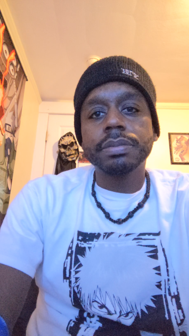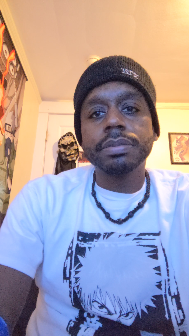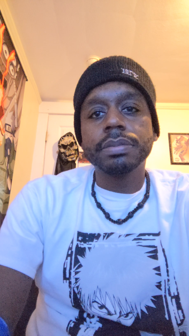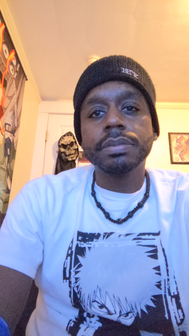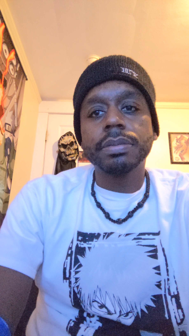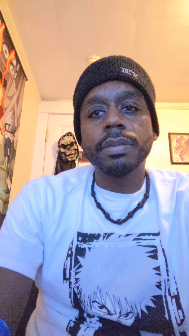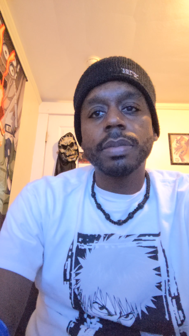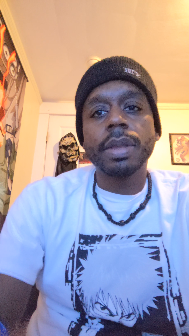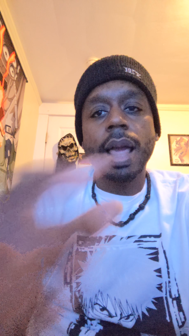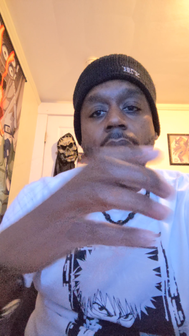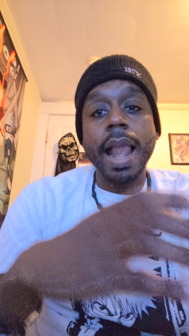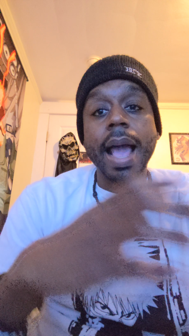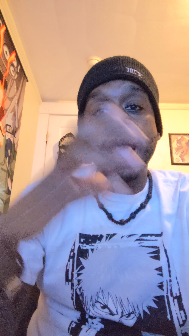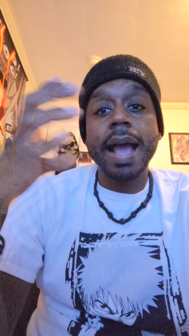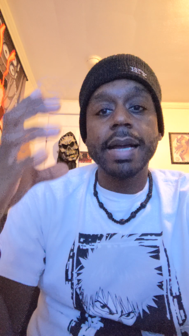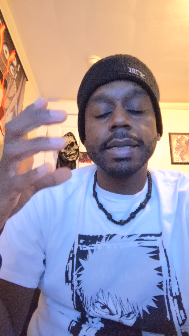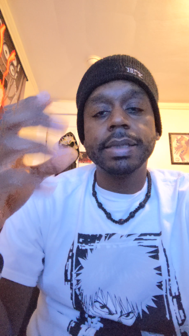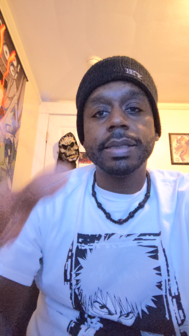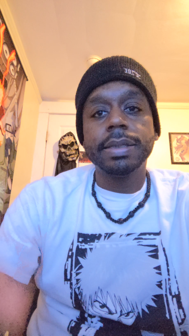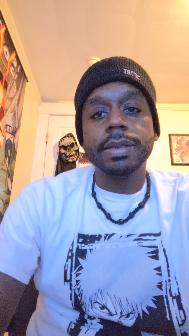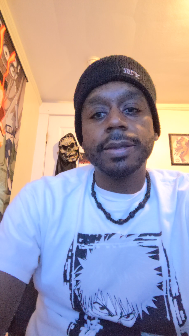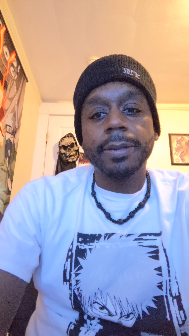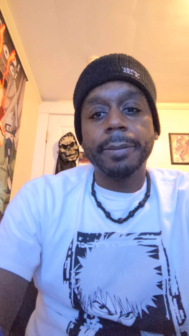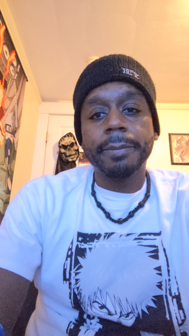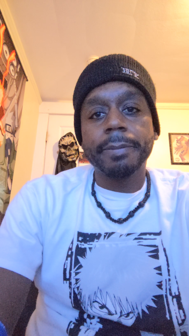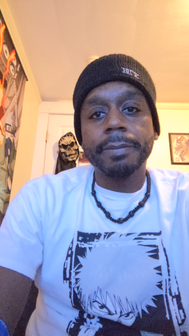a lot